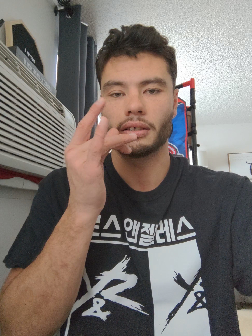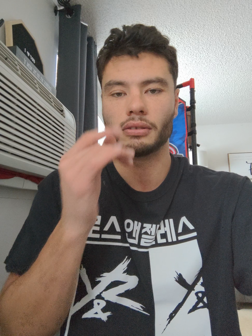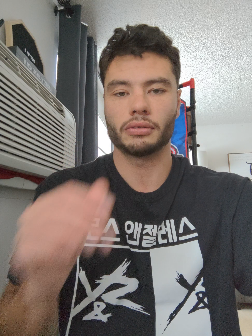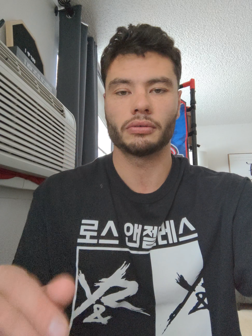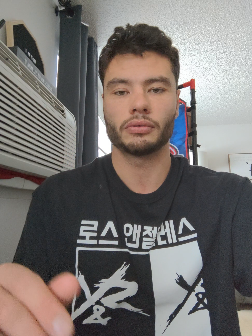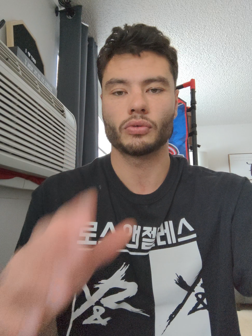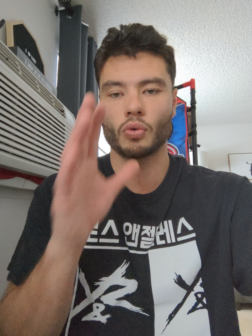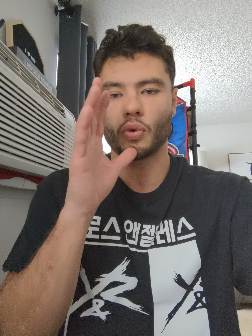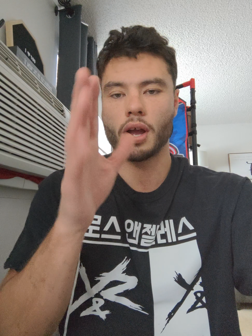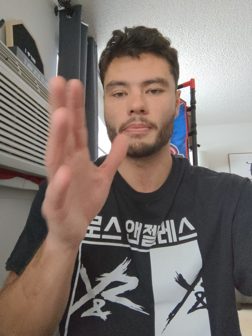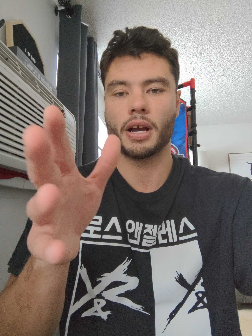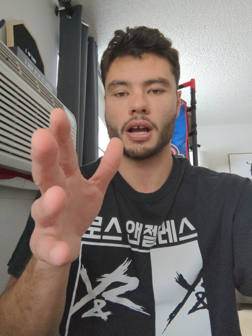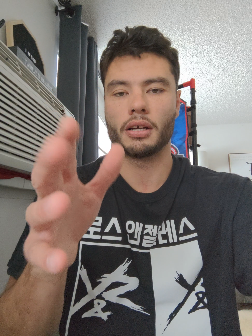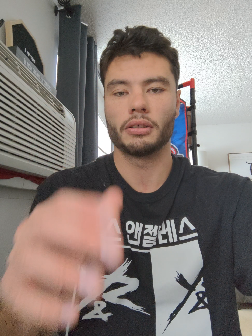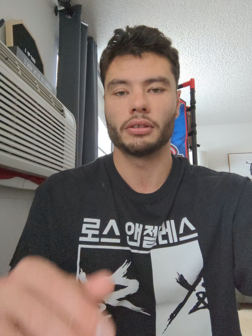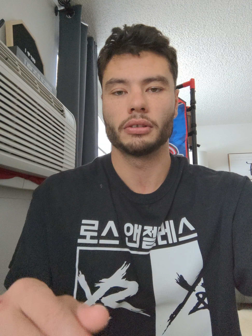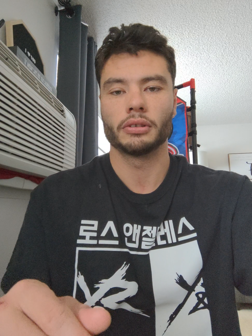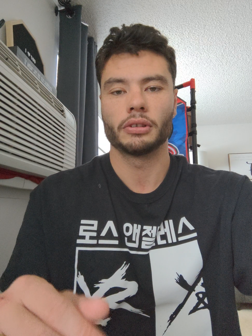grandma